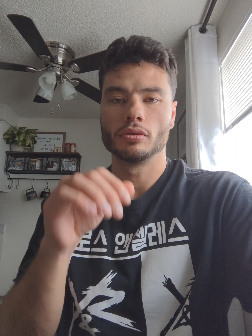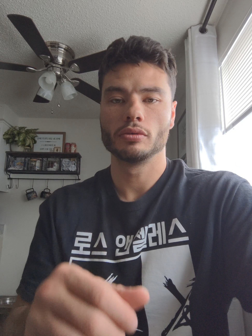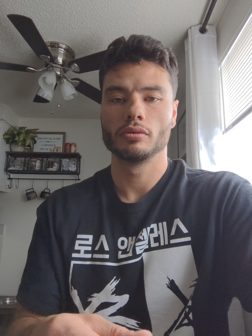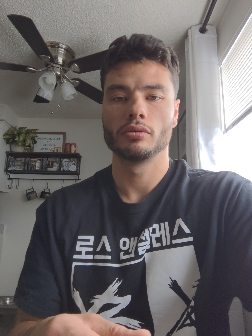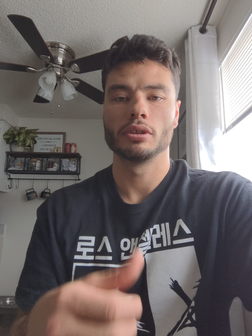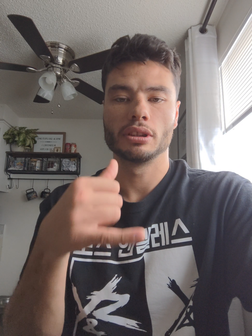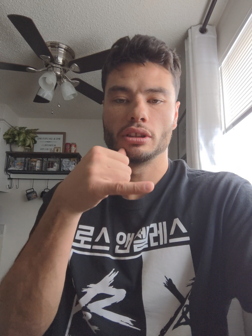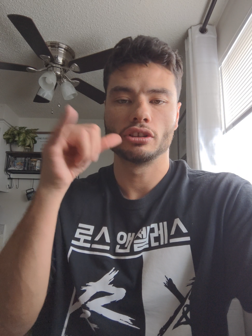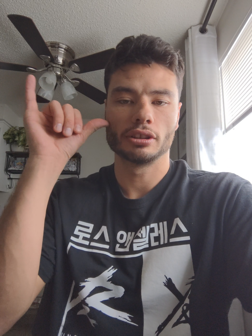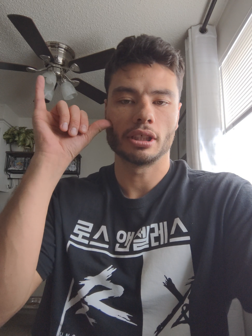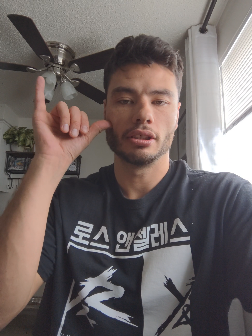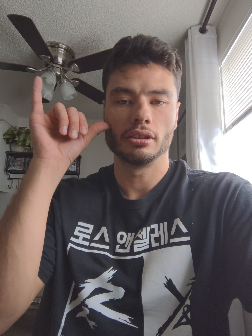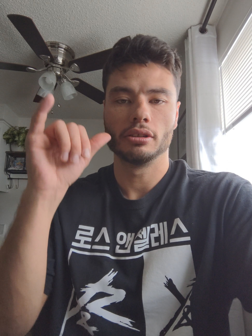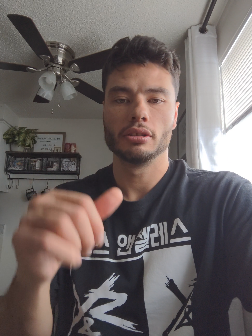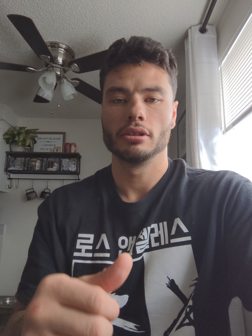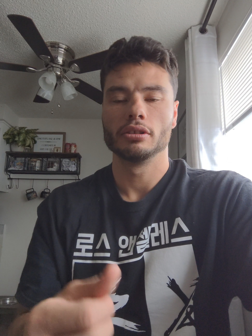yesterday